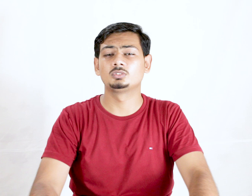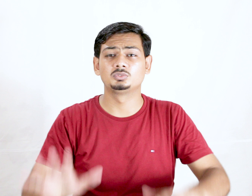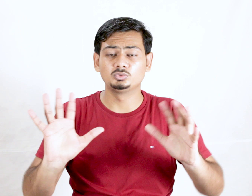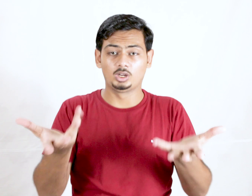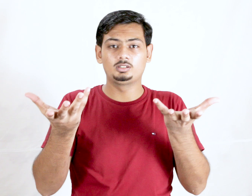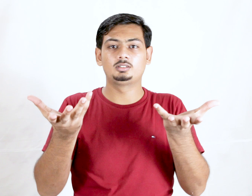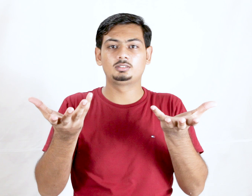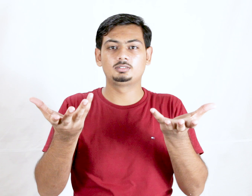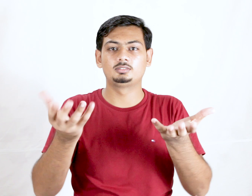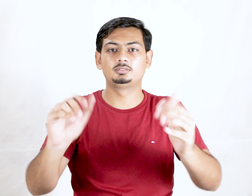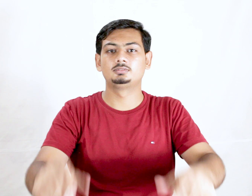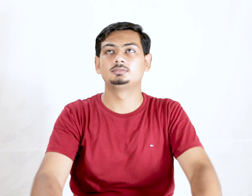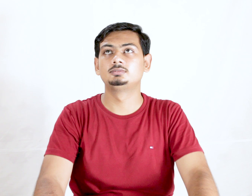surprise